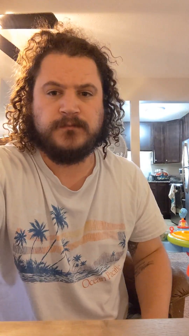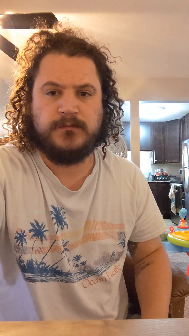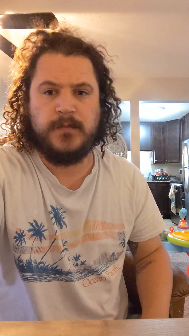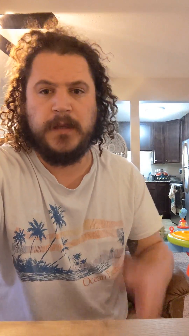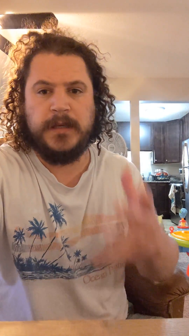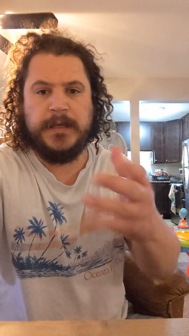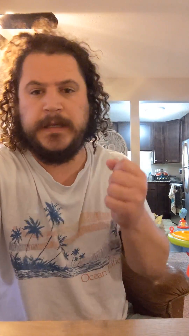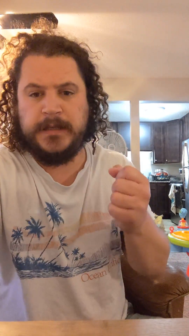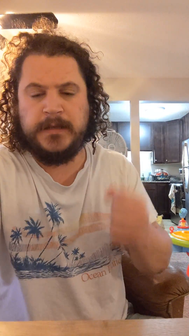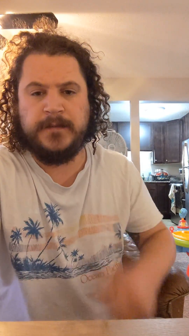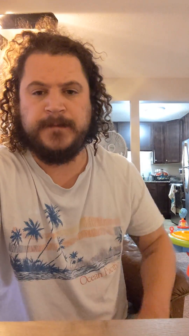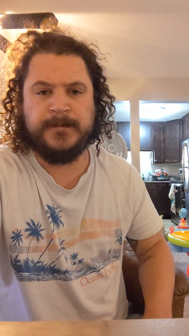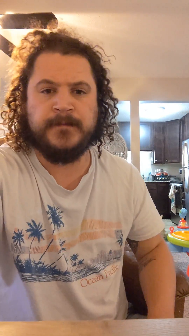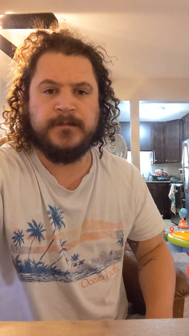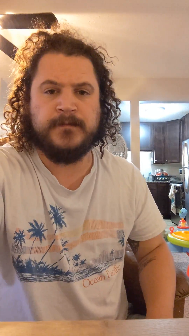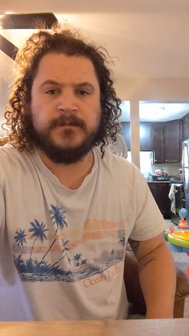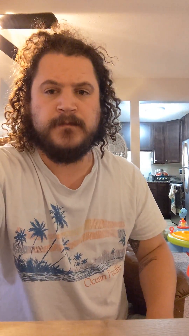get